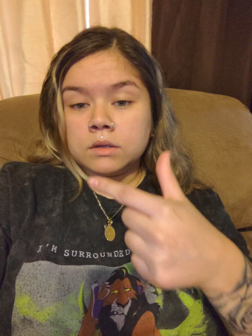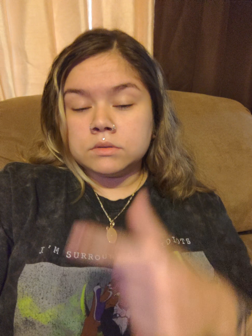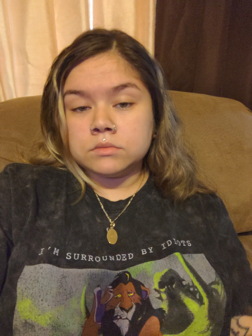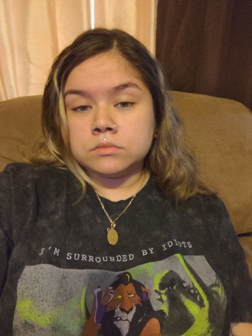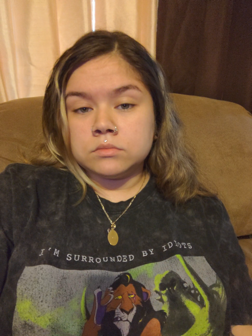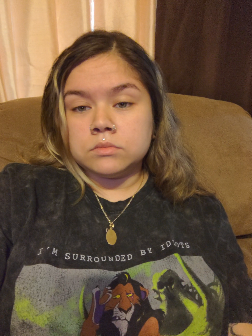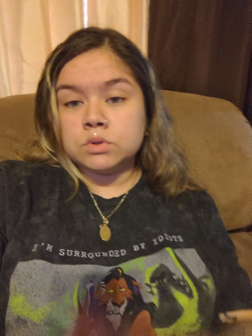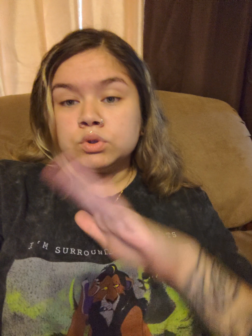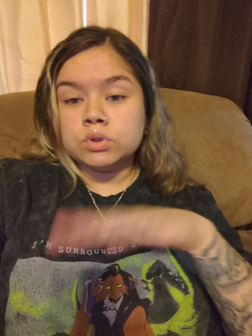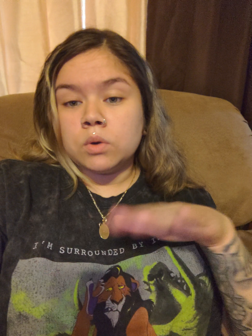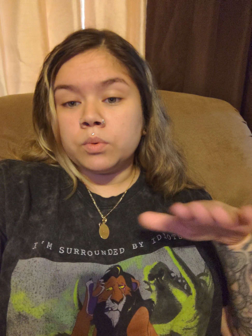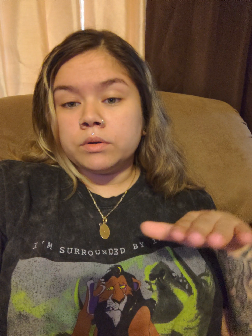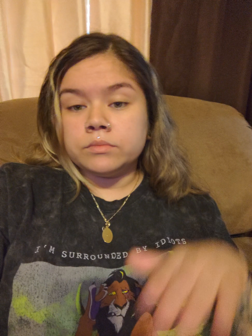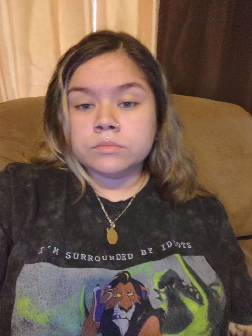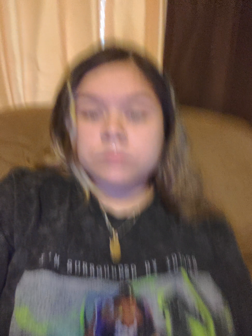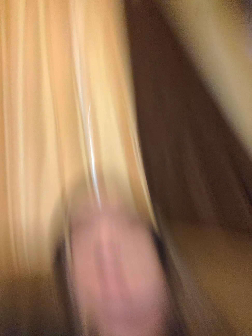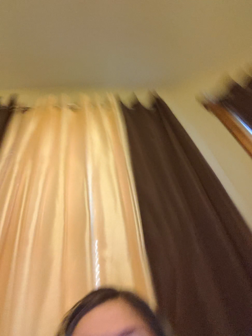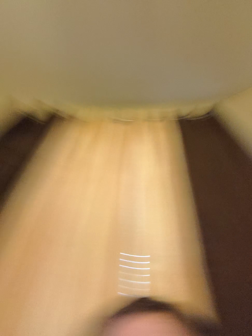children